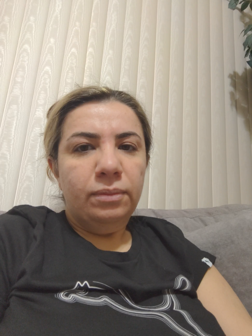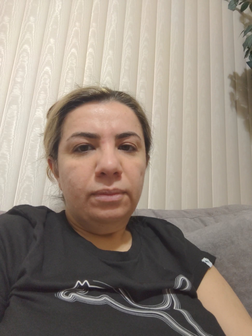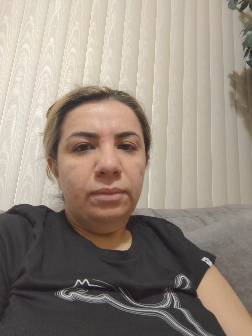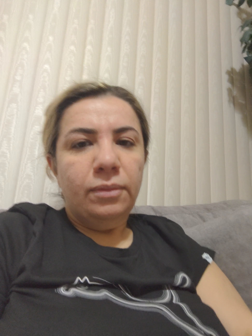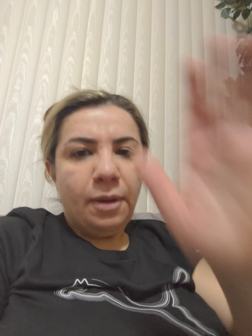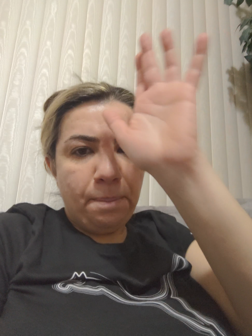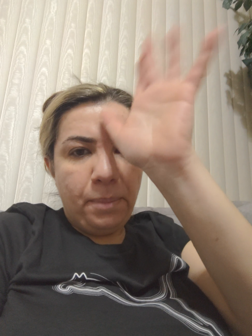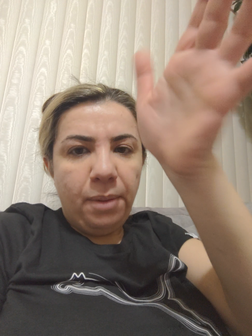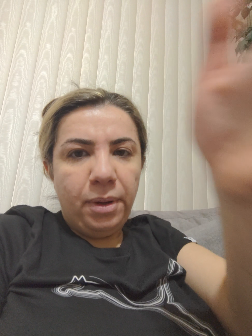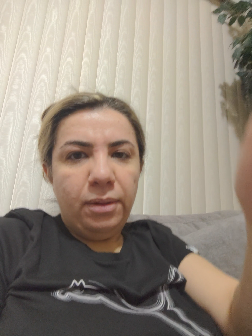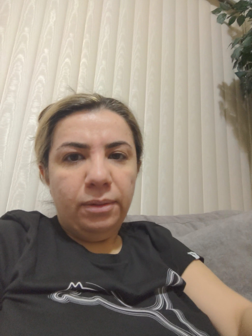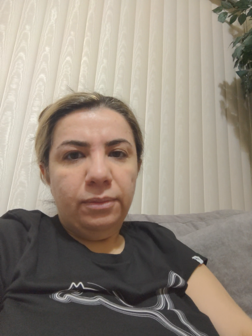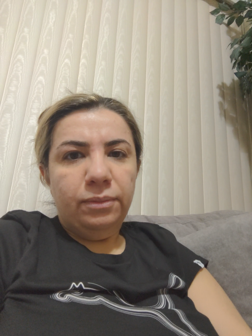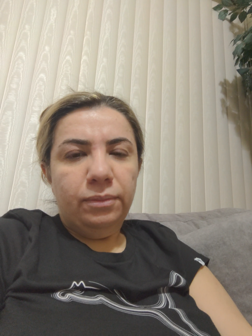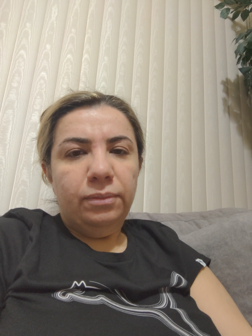grandpa